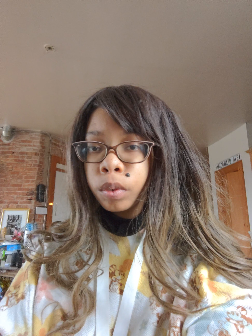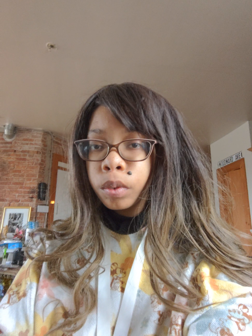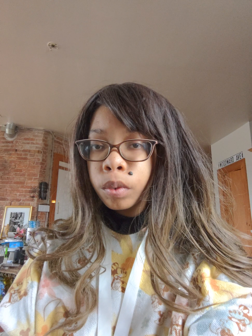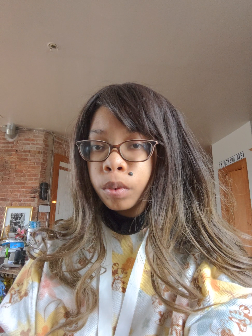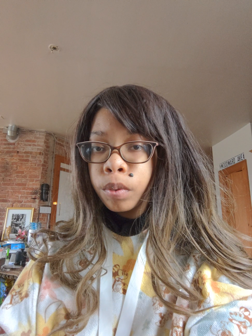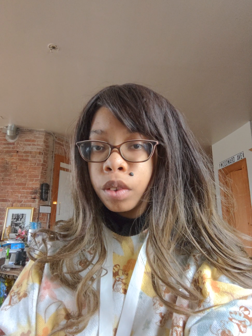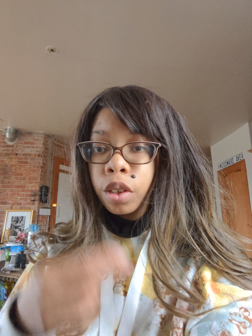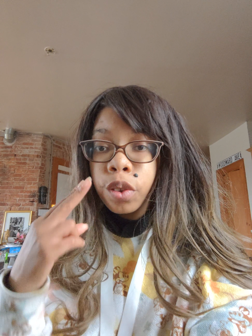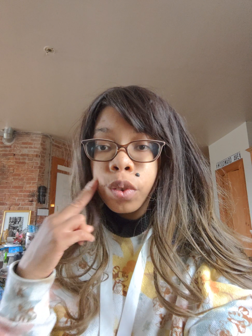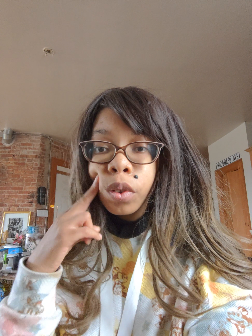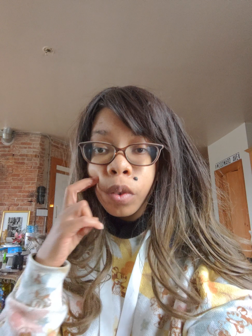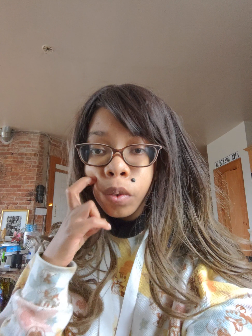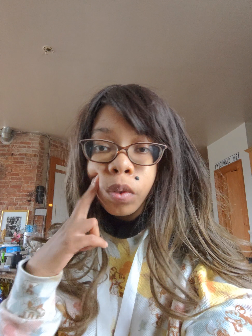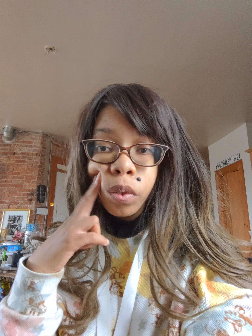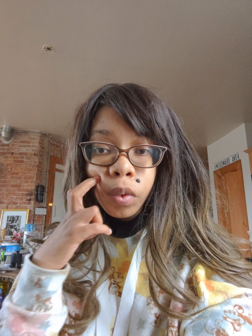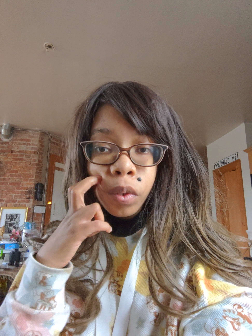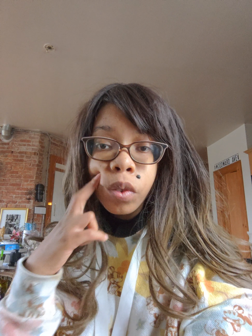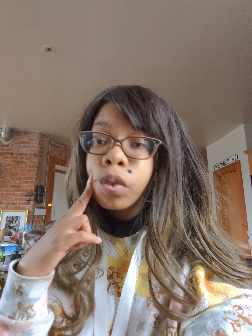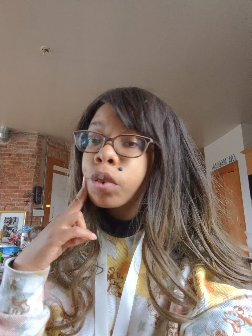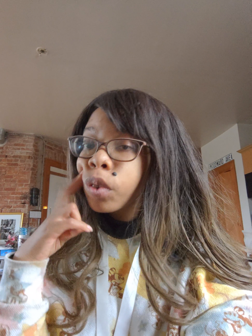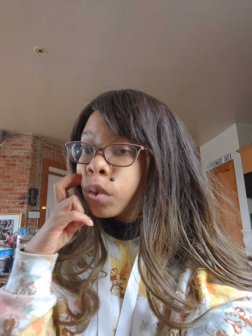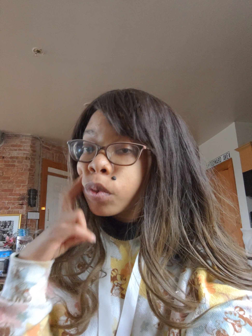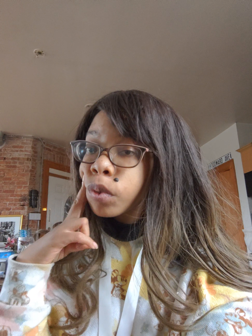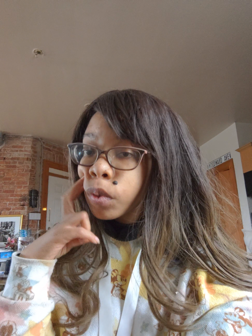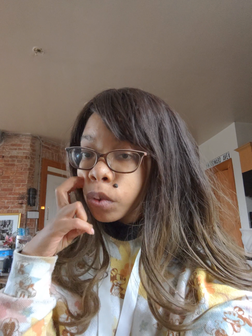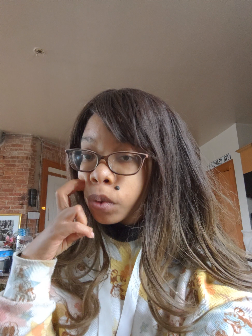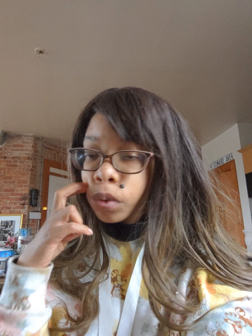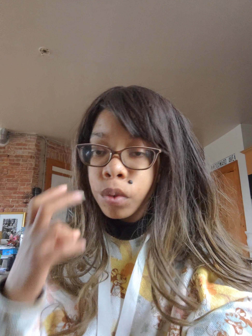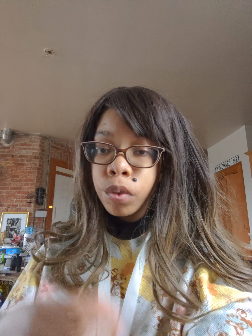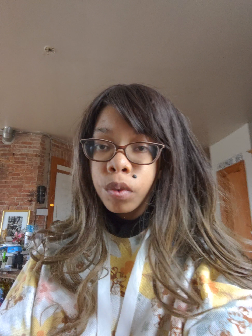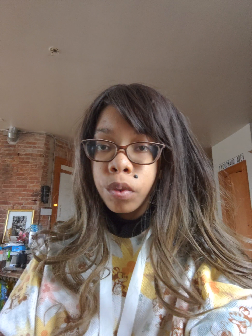gum